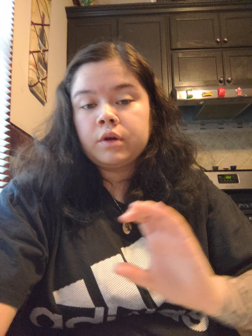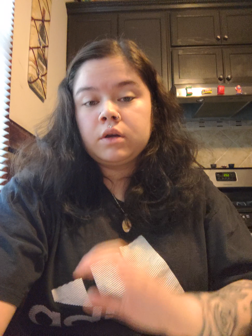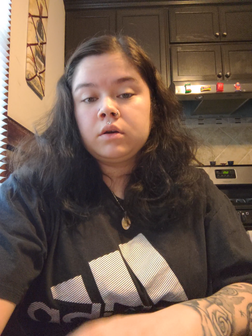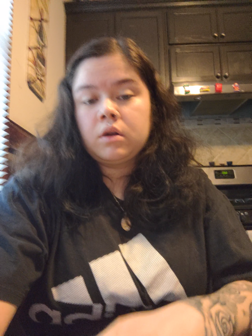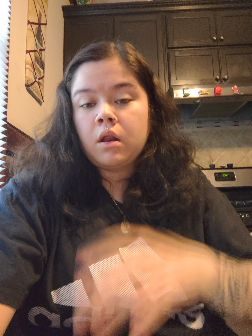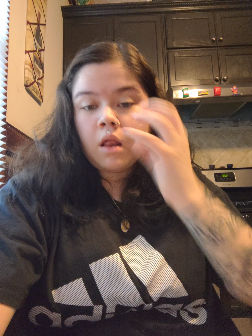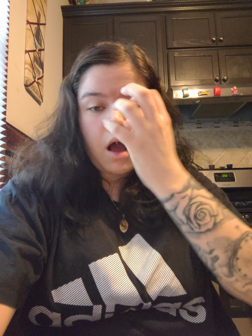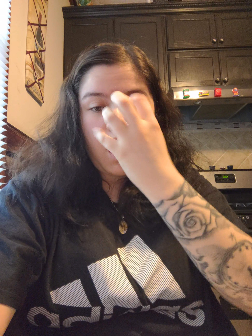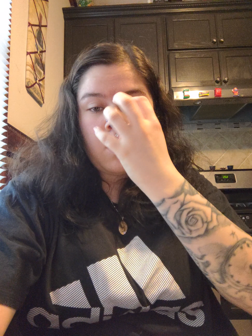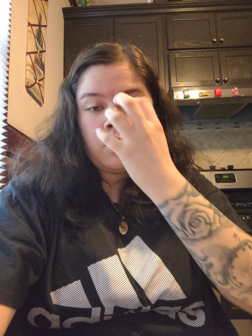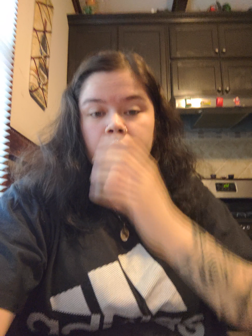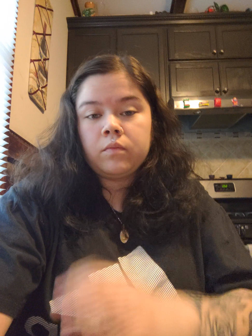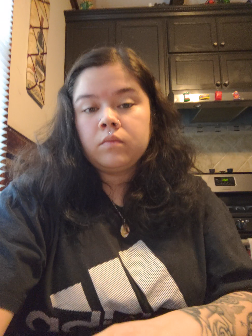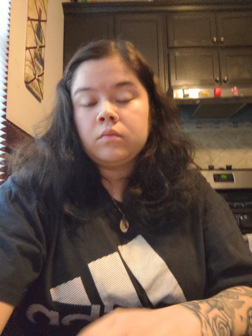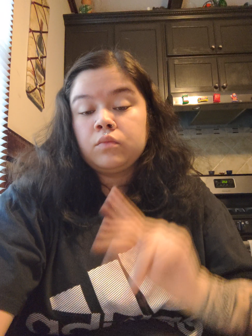clown